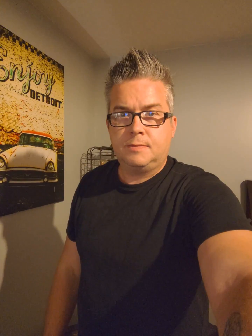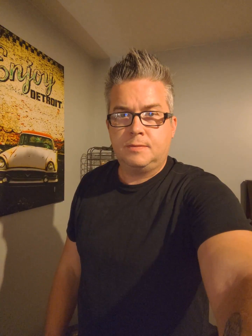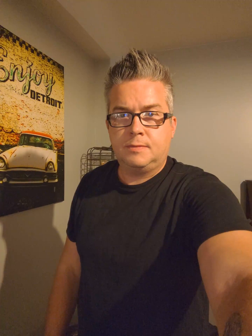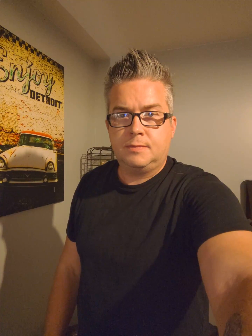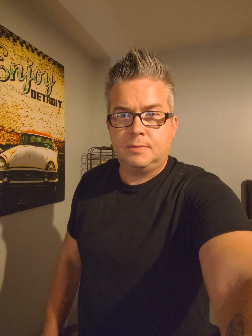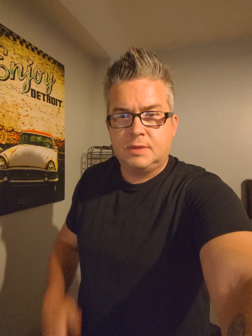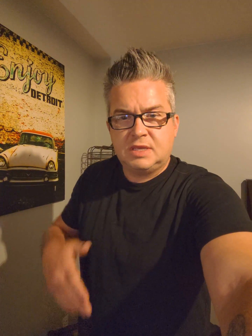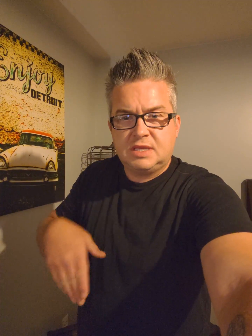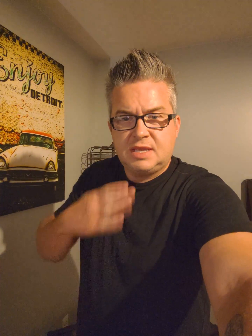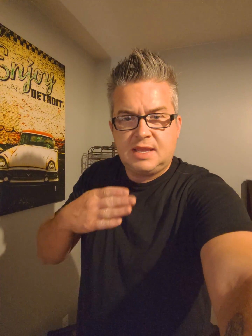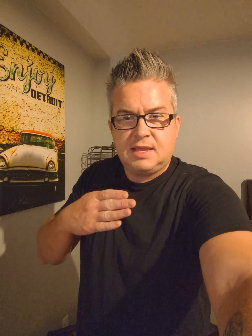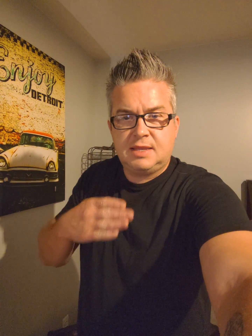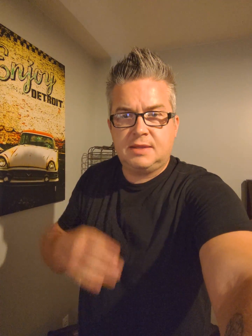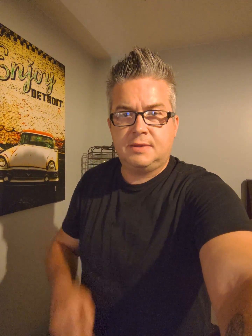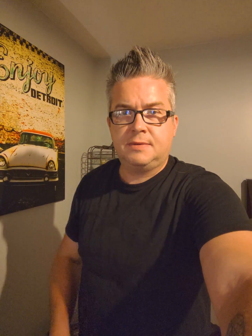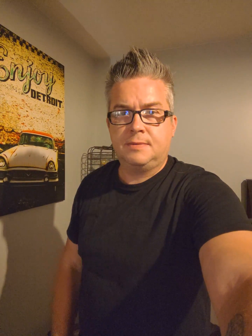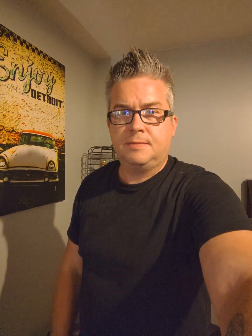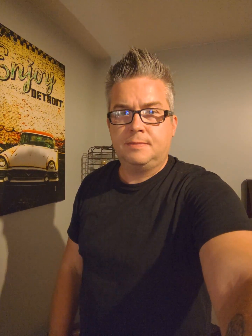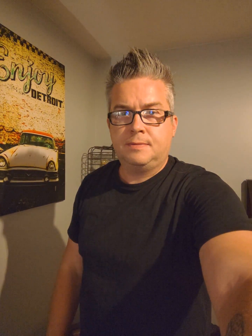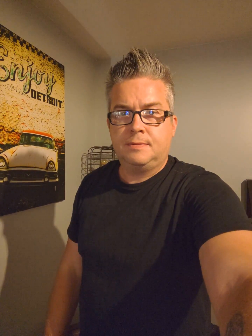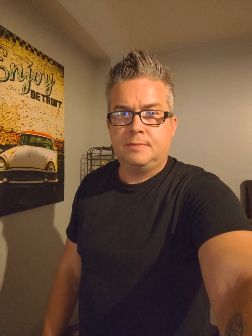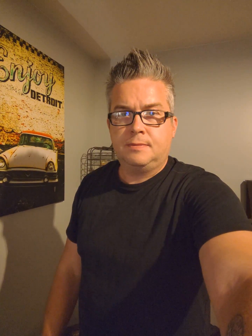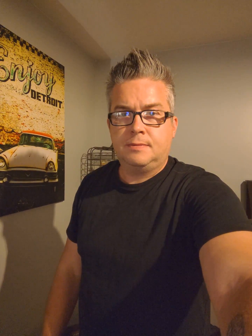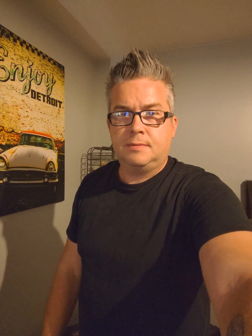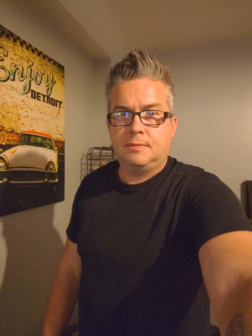kick